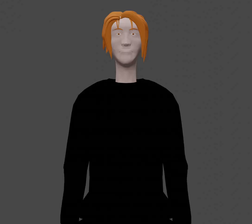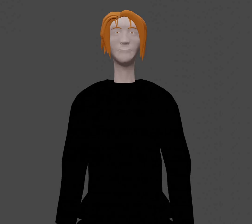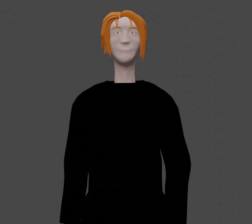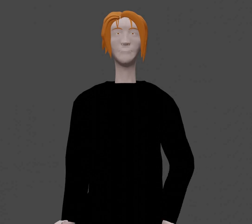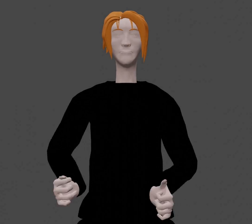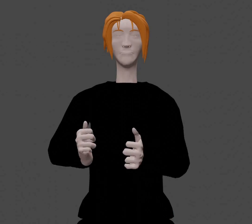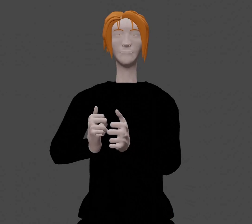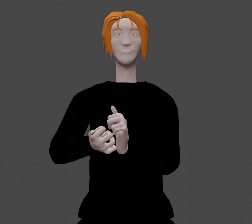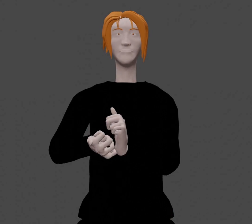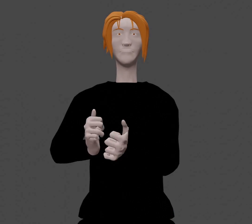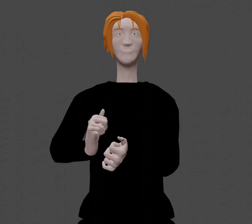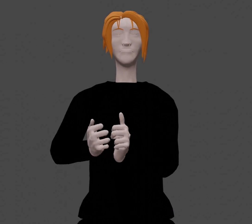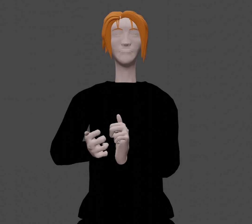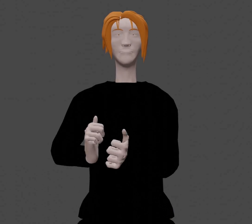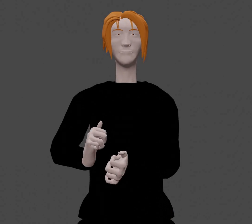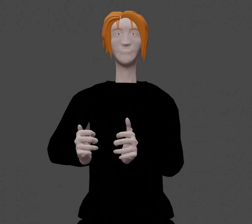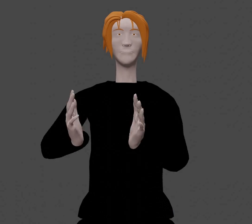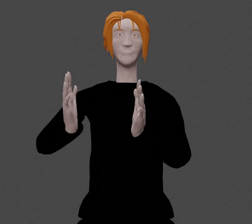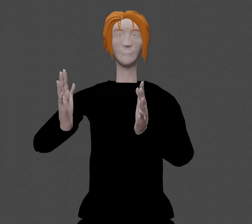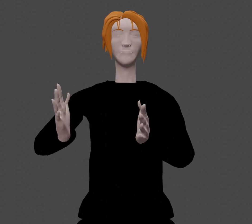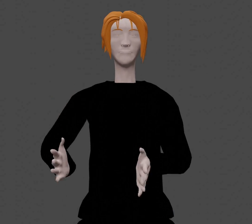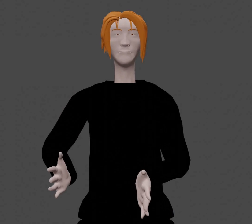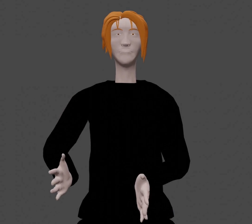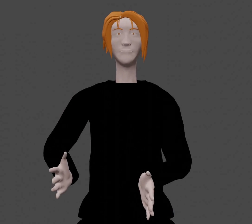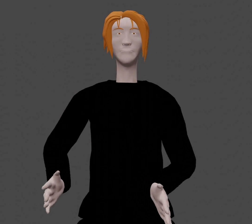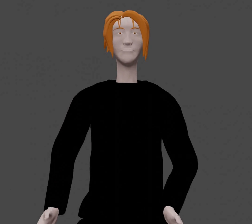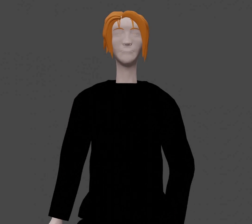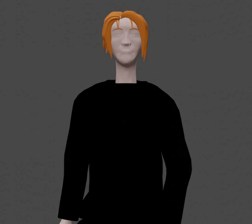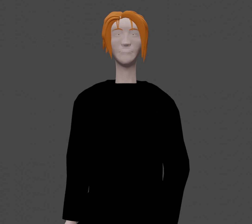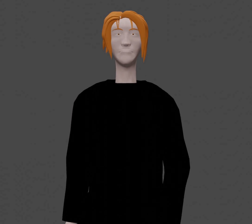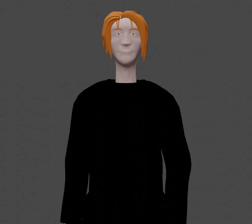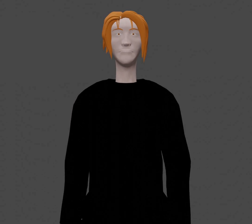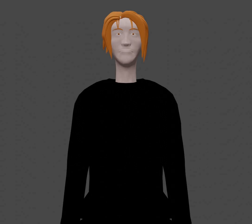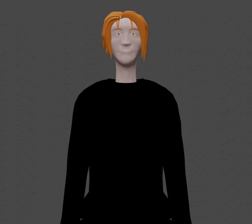Athlete